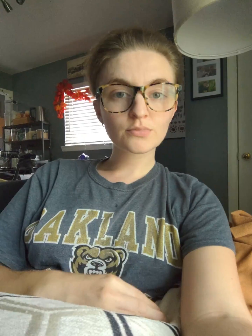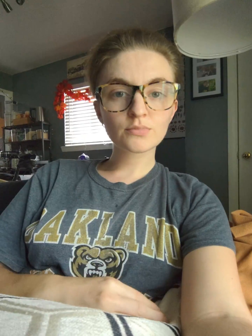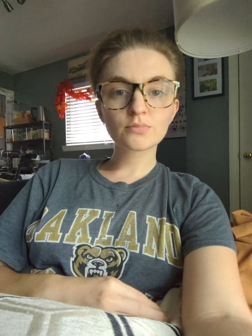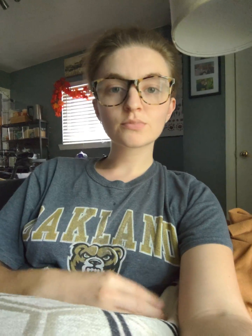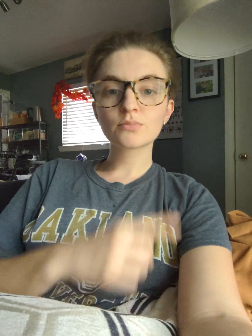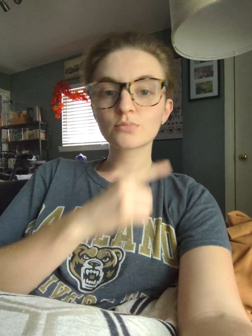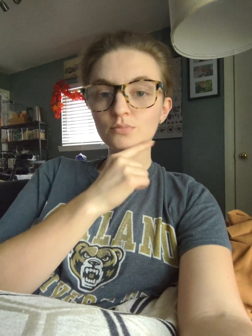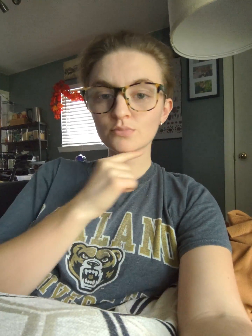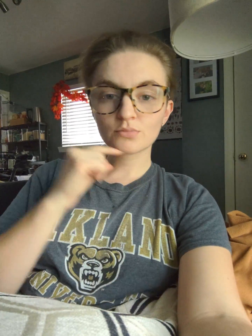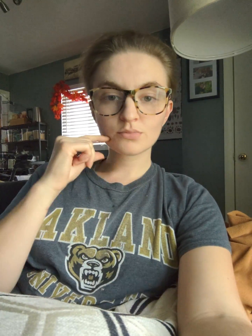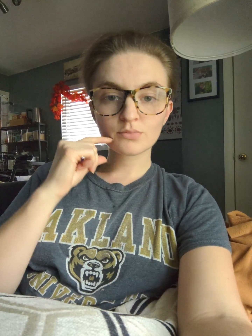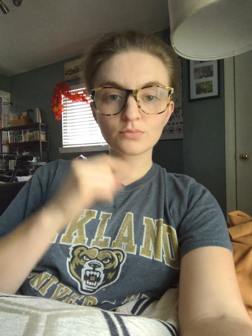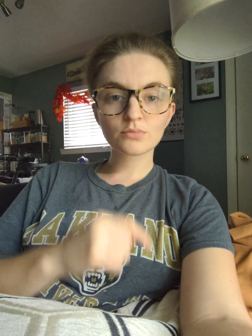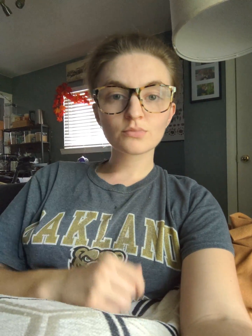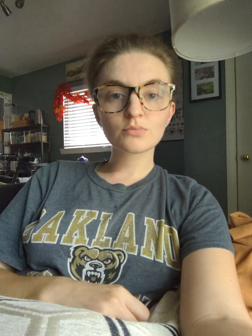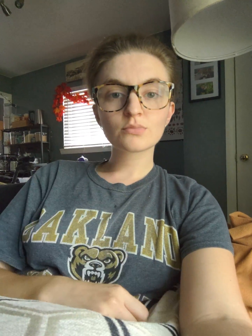glue